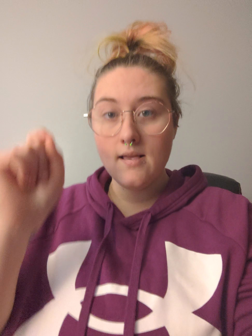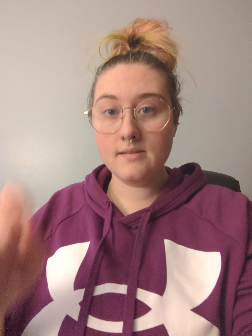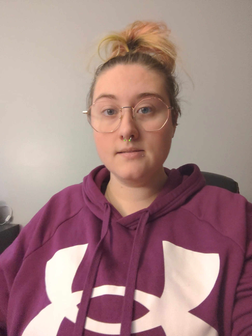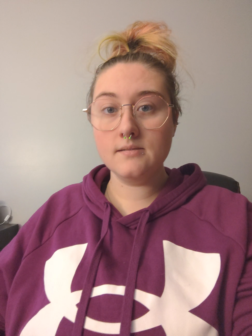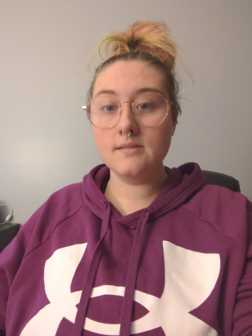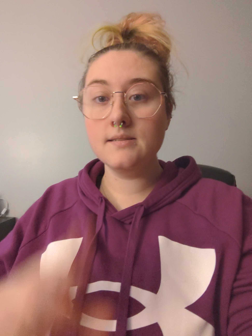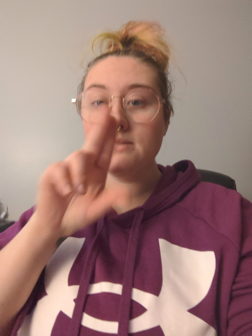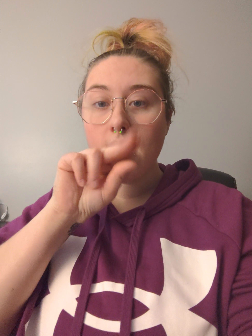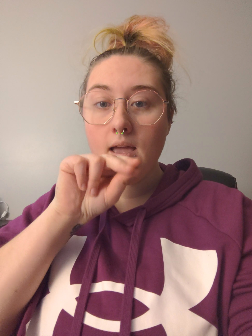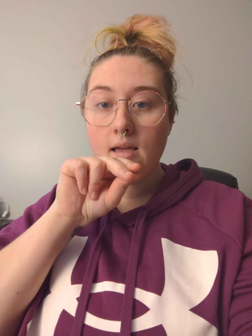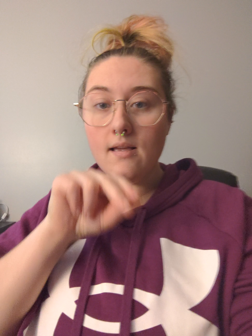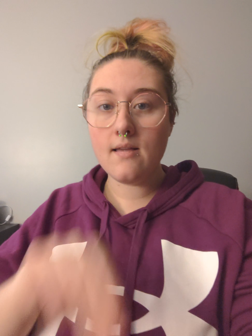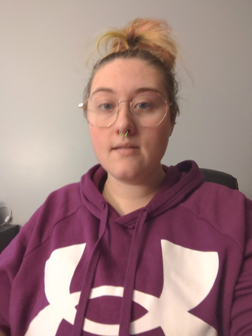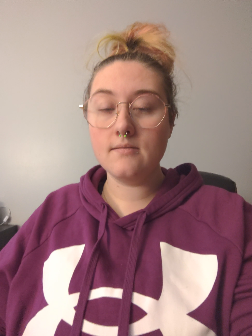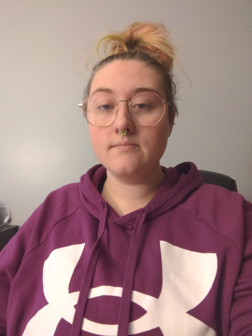duck